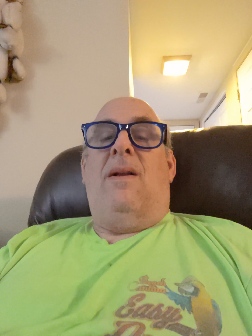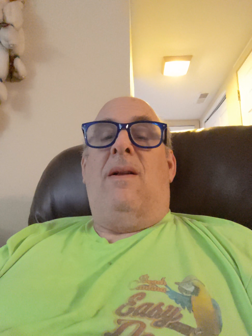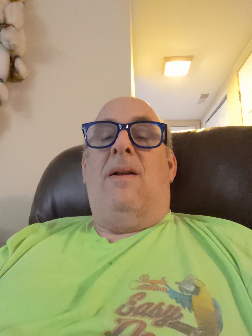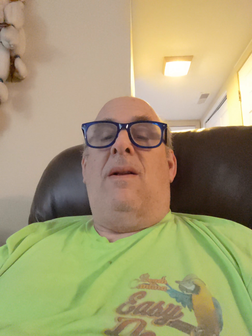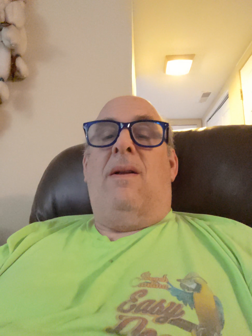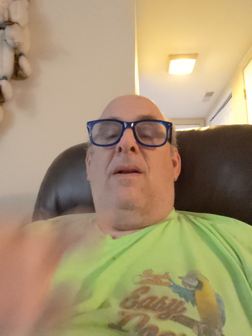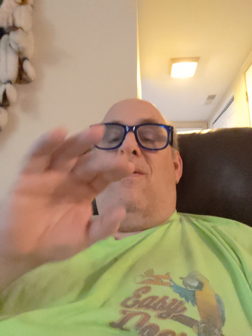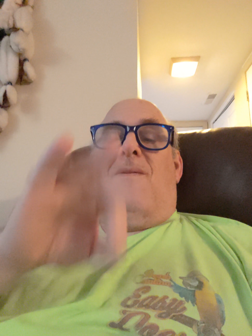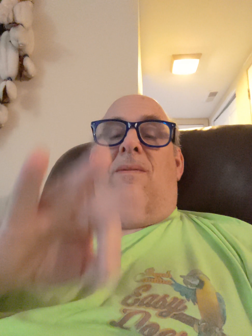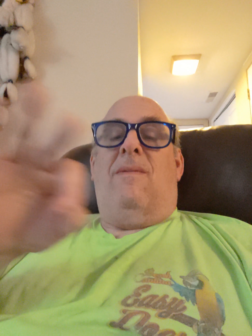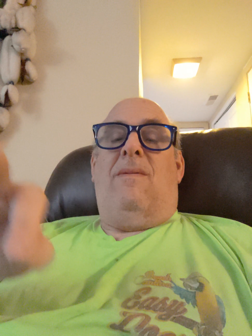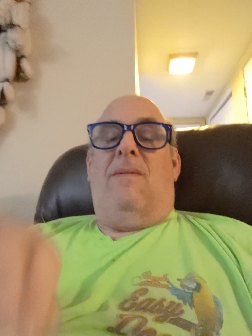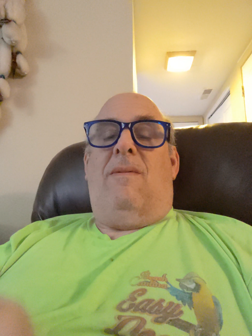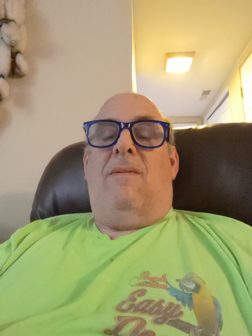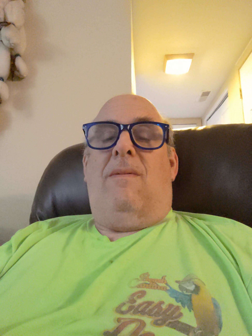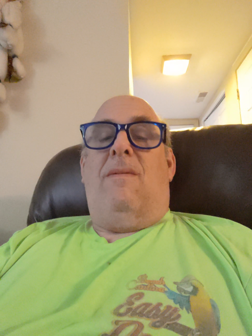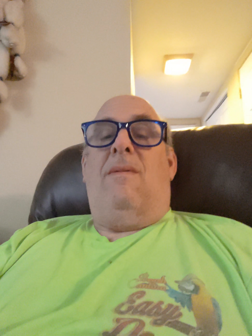french fries